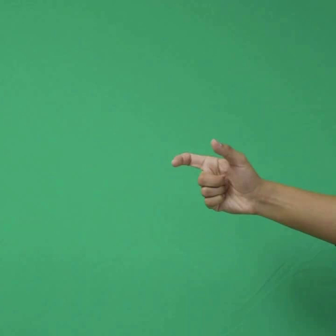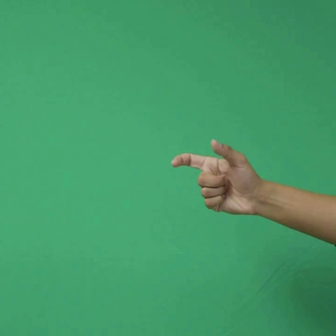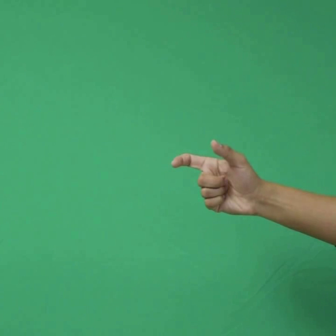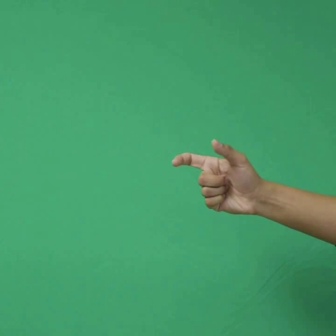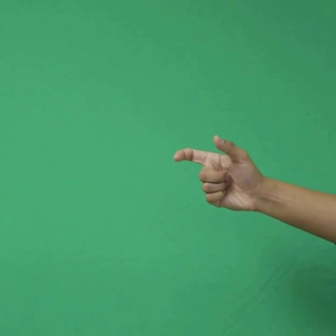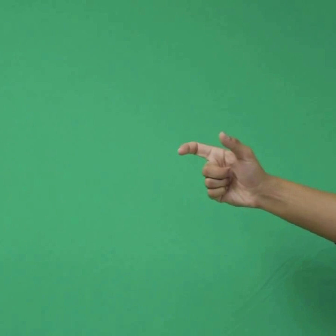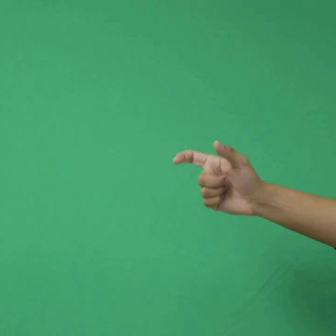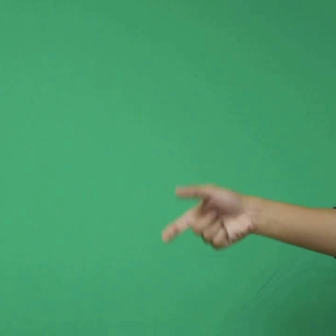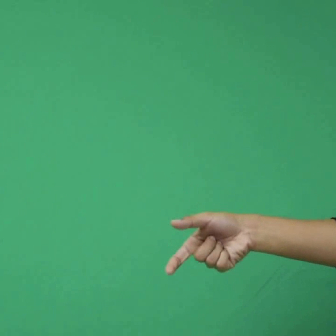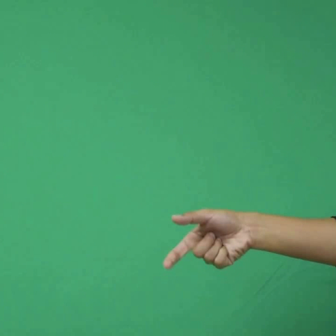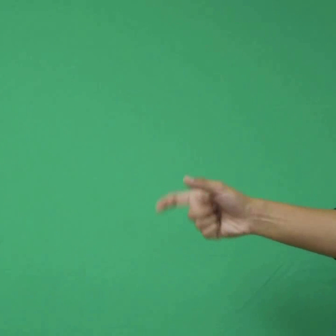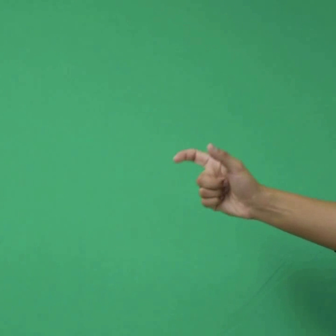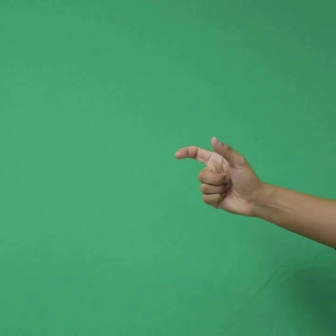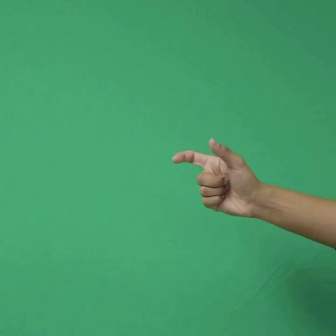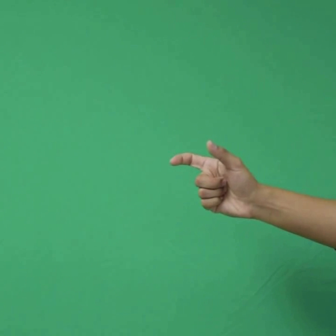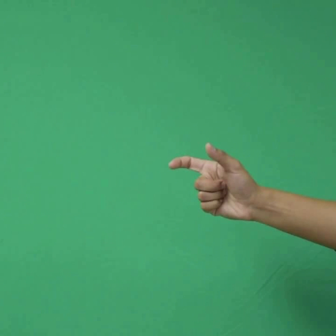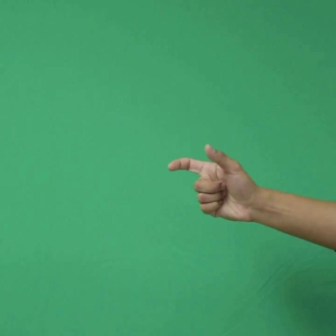Q